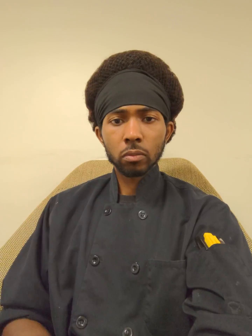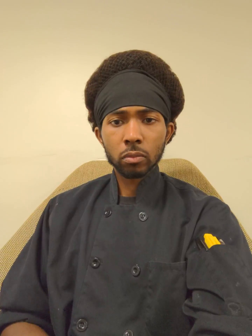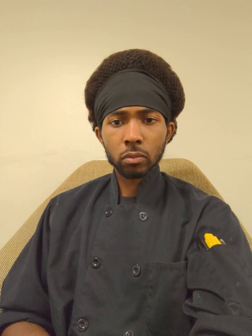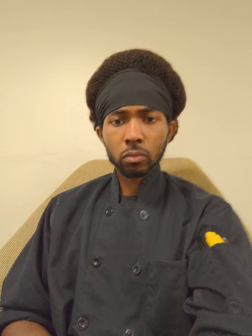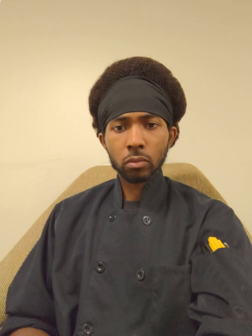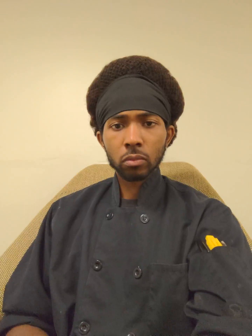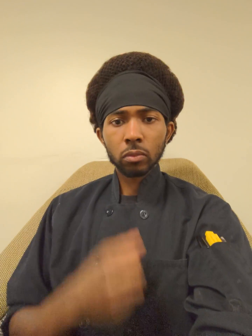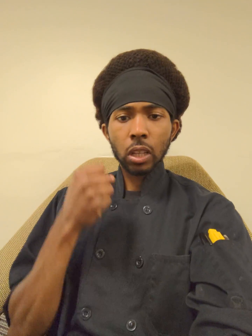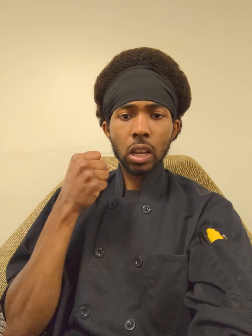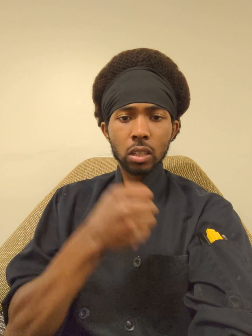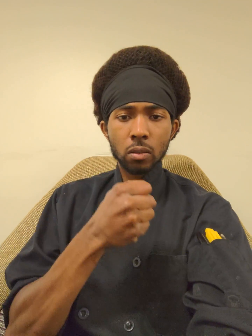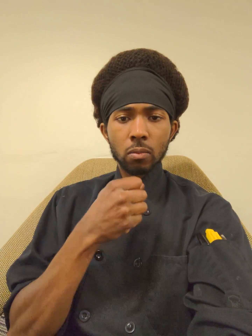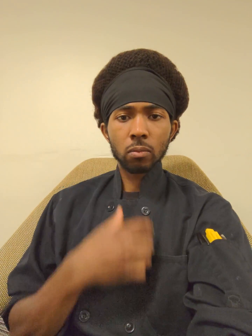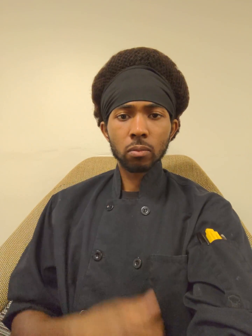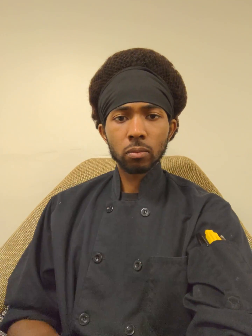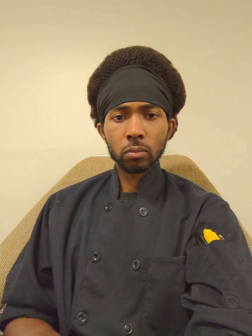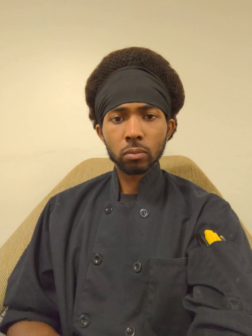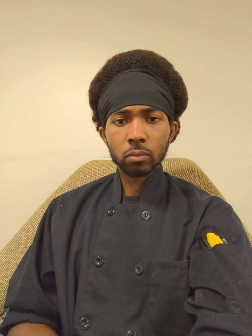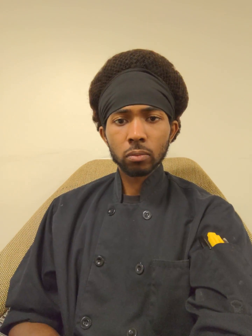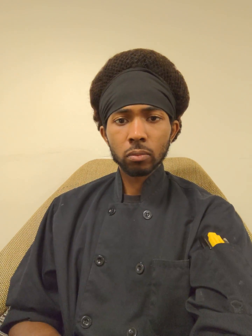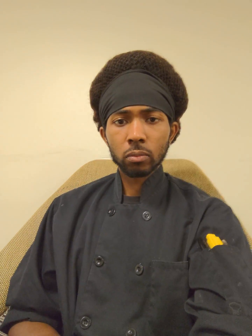hit